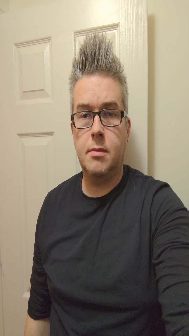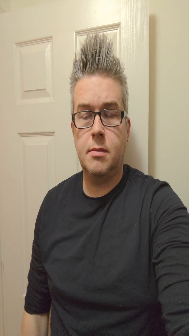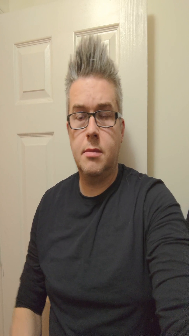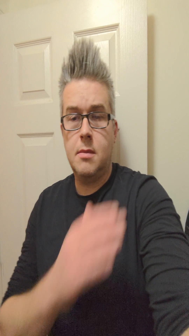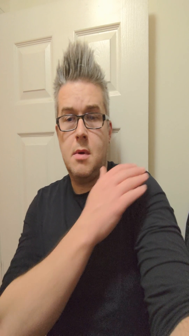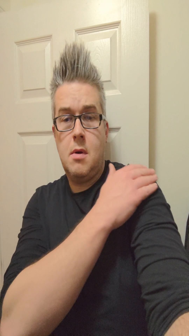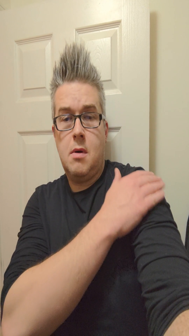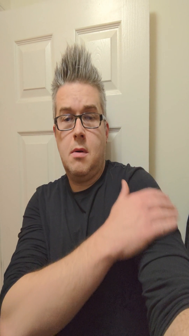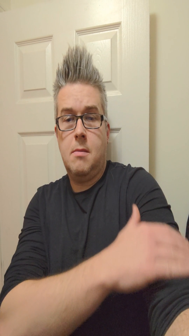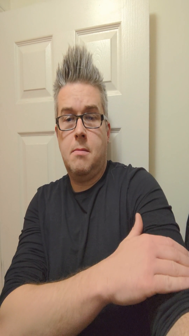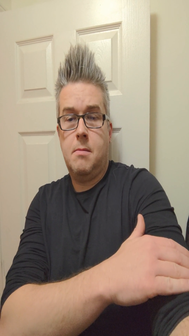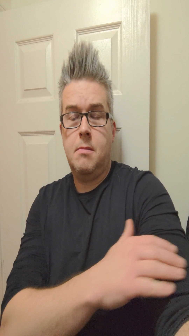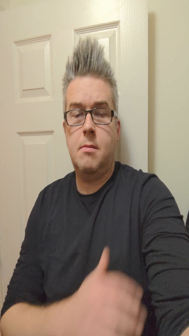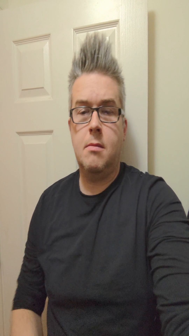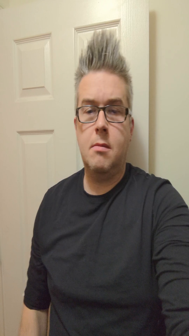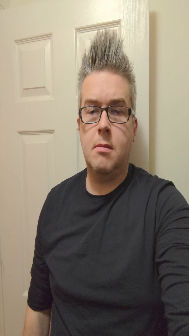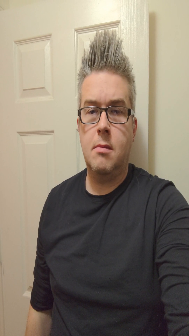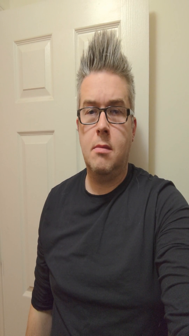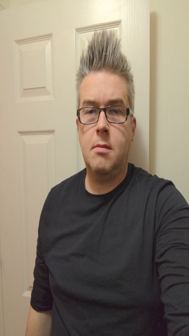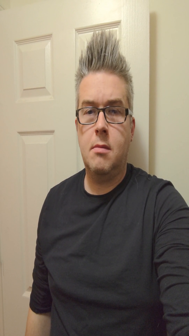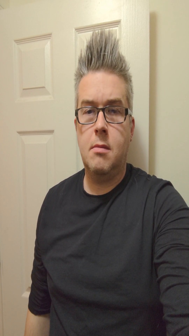arm